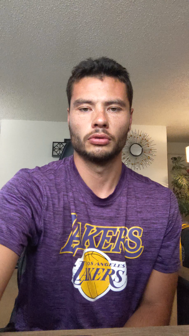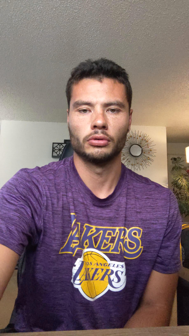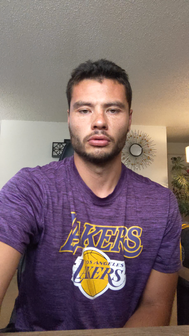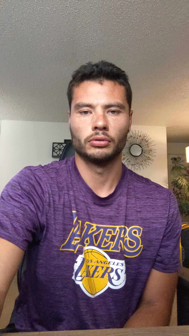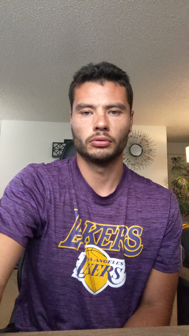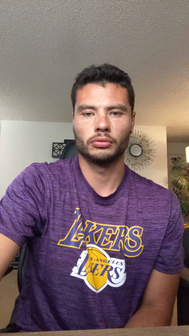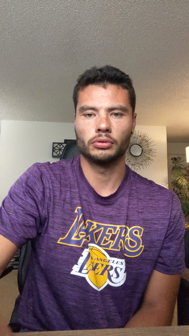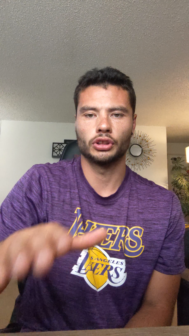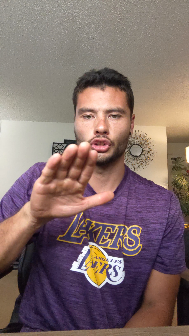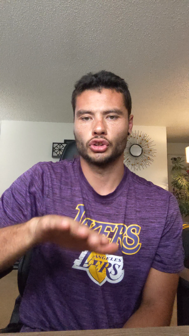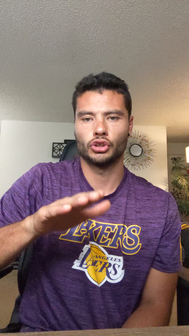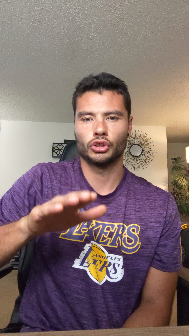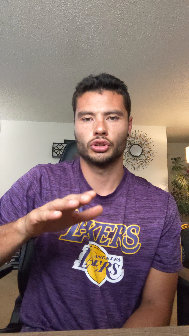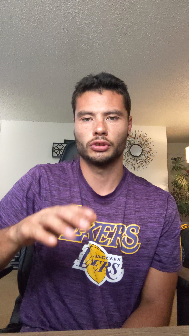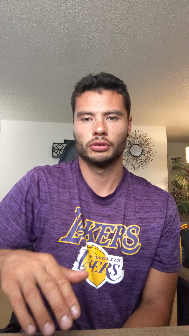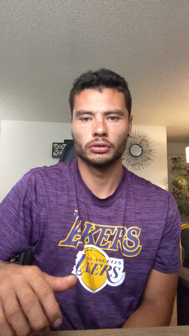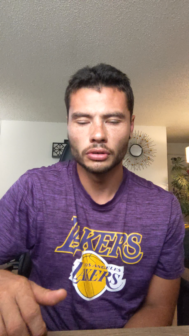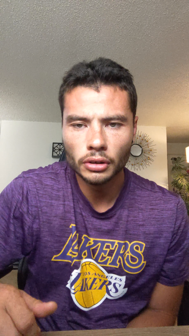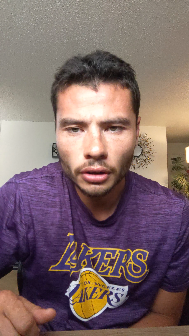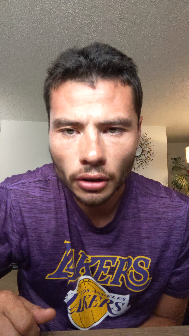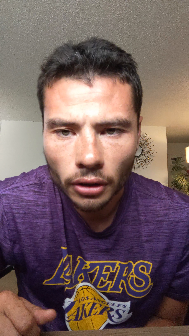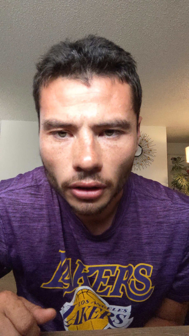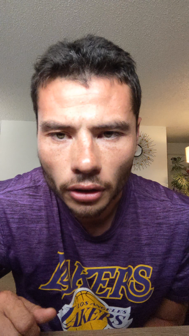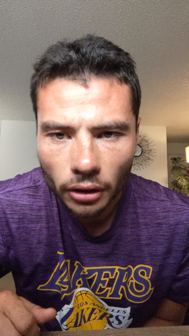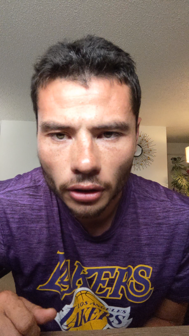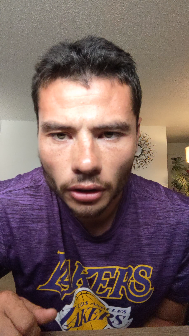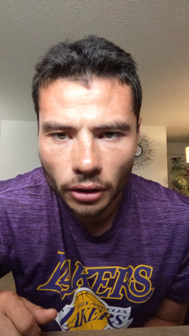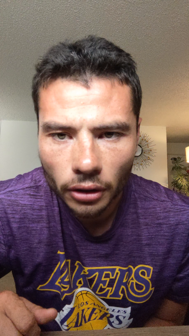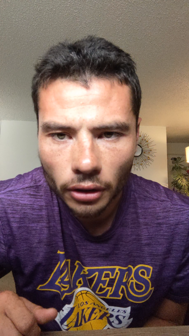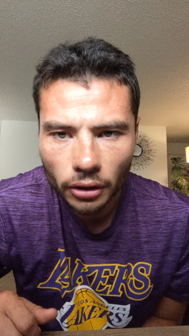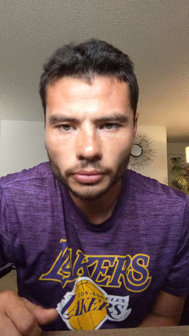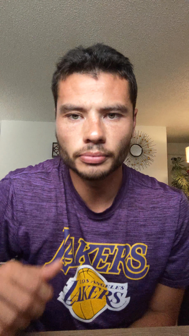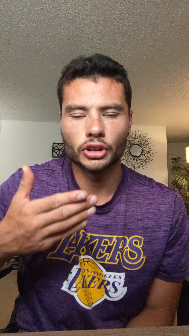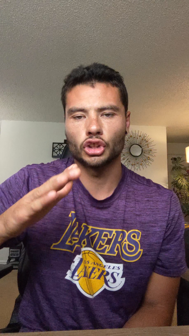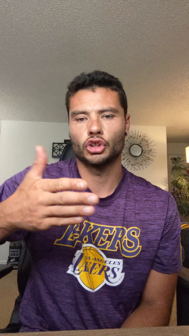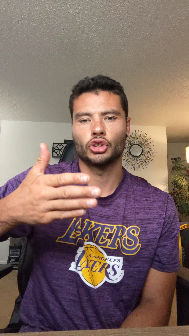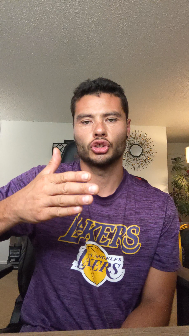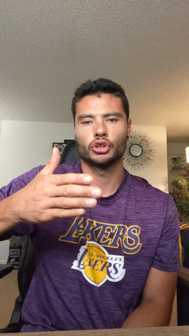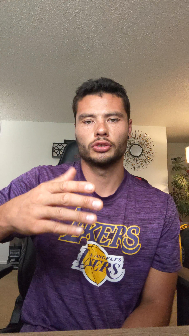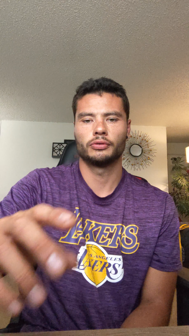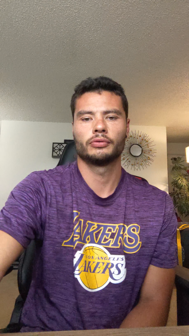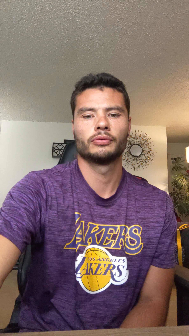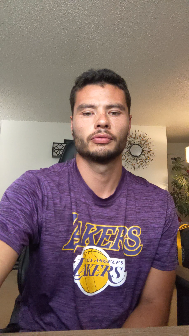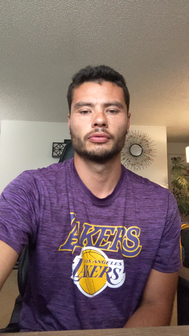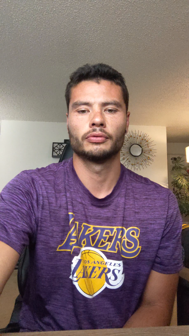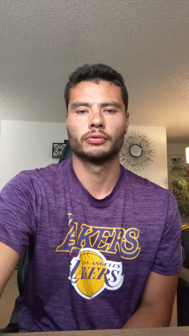cook